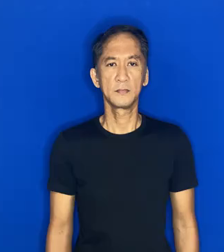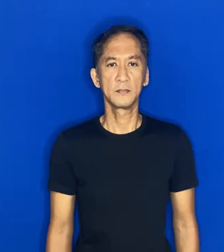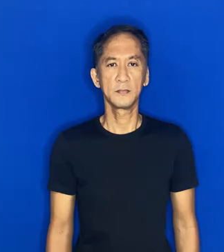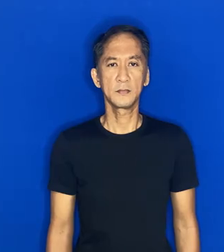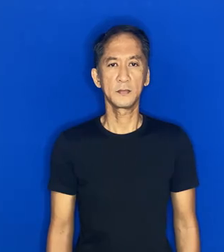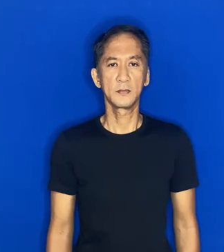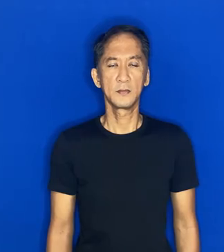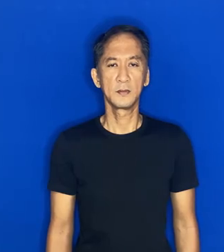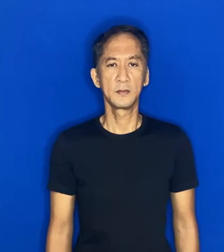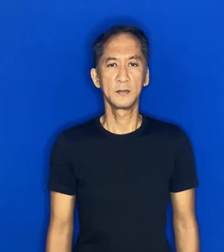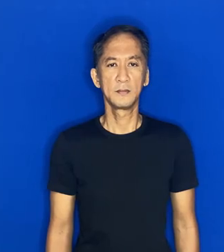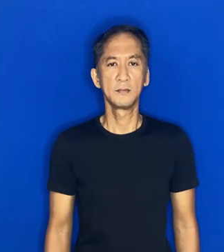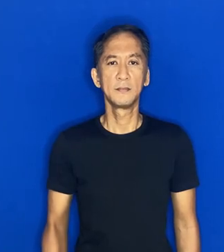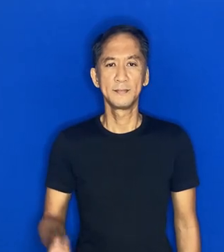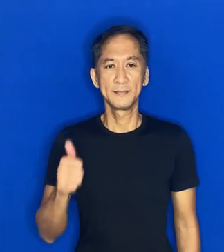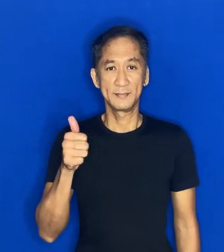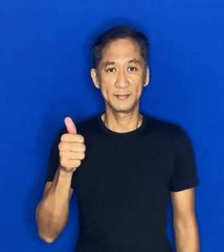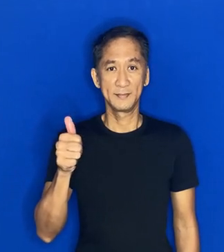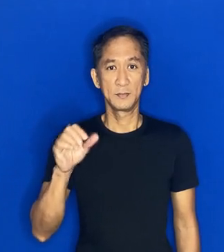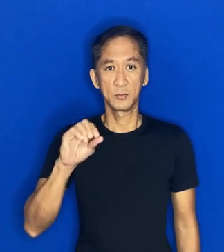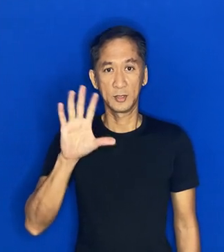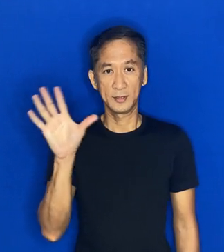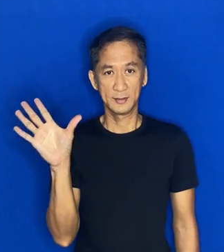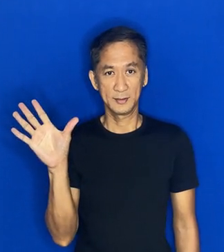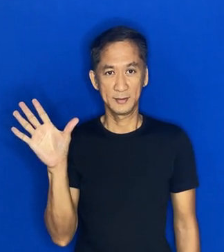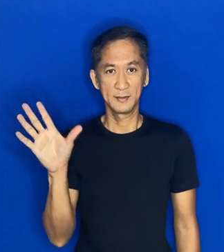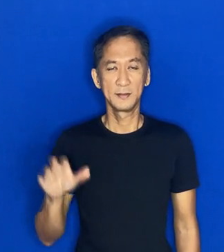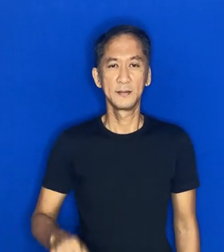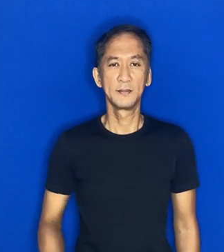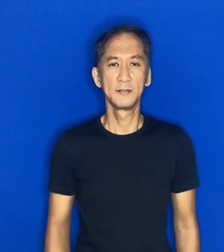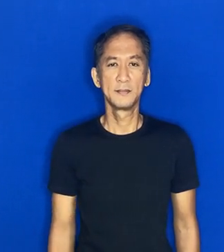good morning